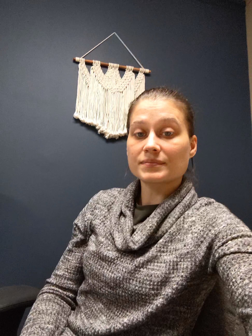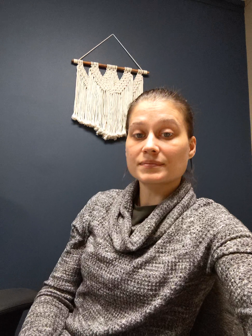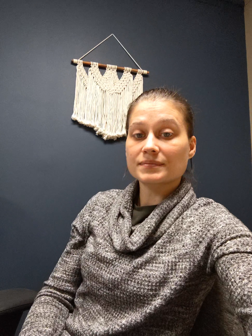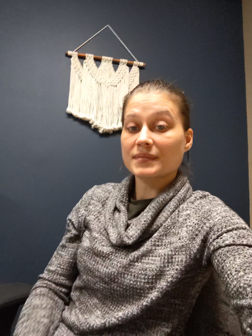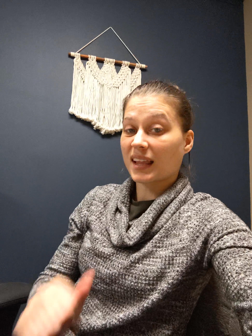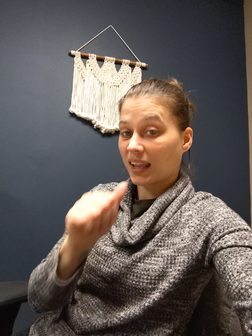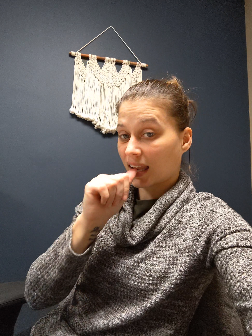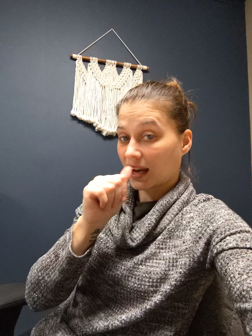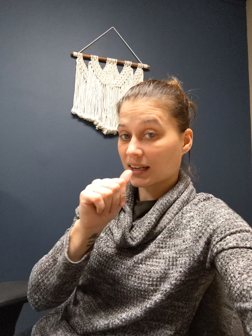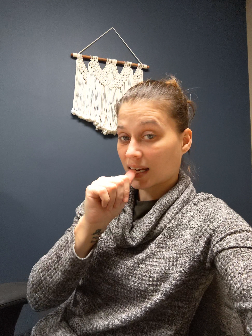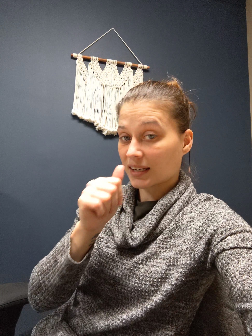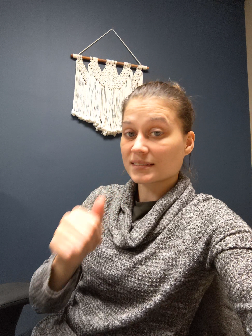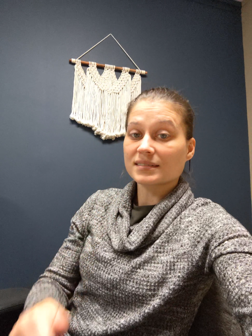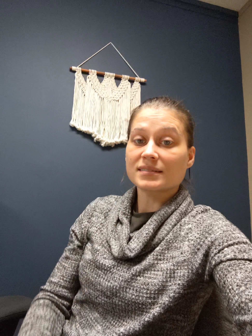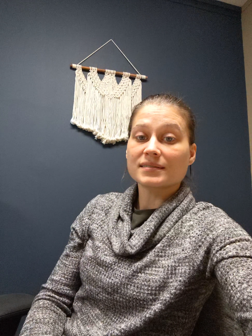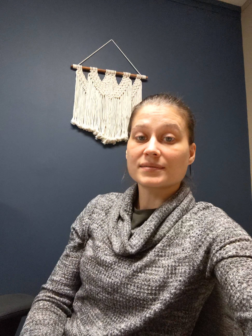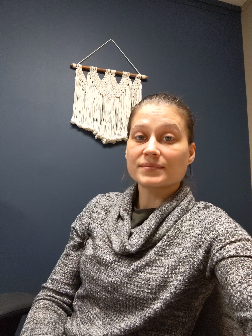nuts